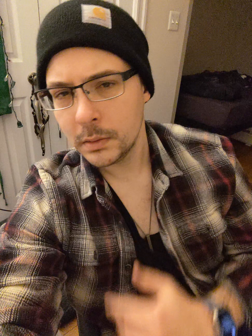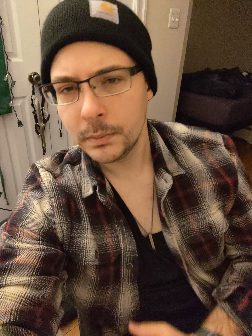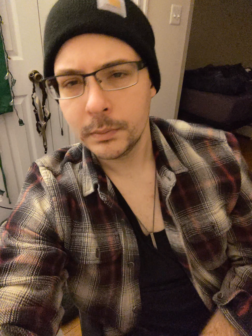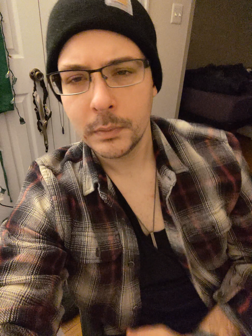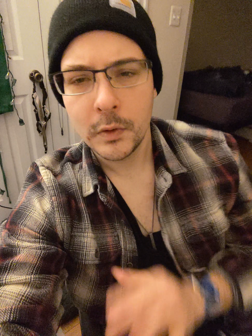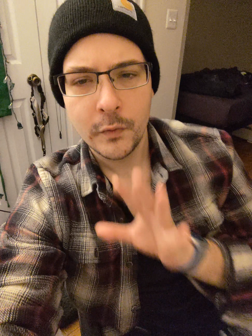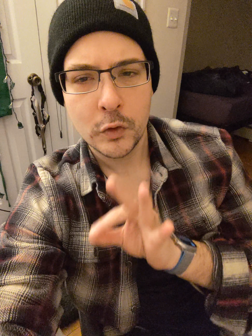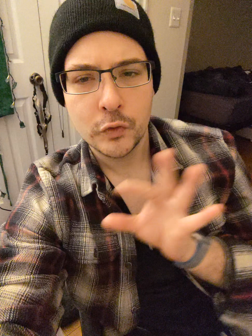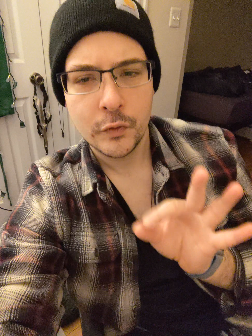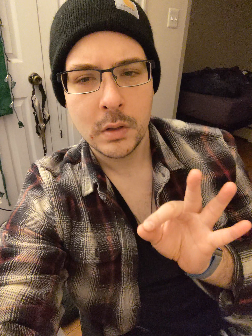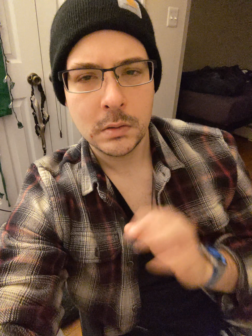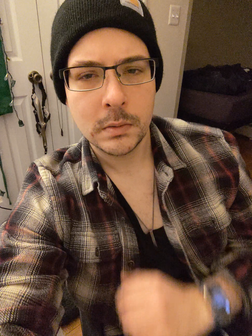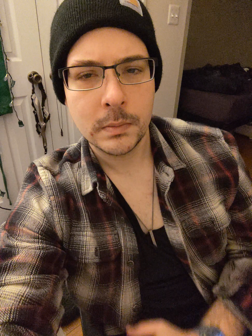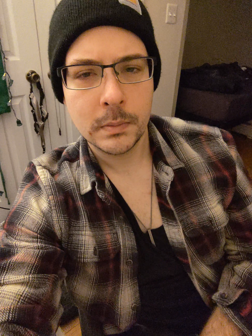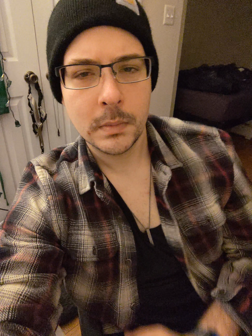french fries